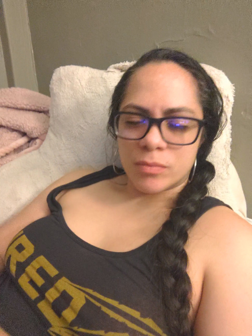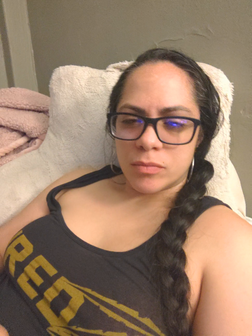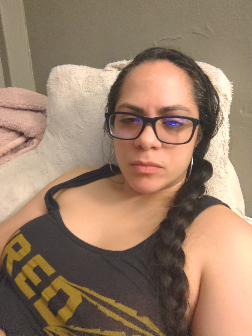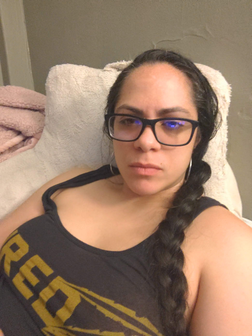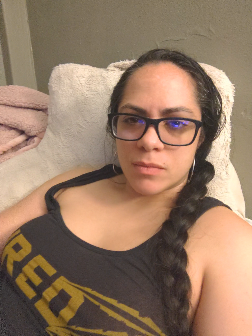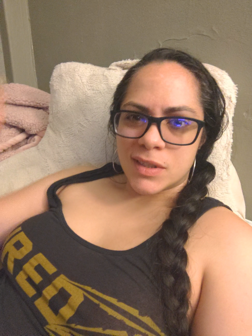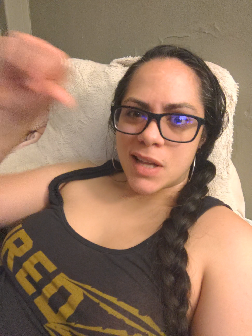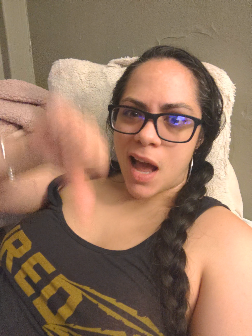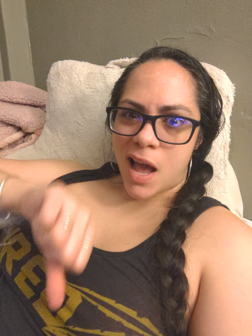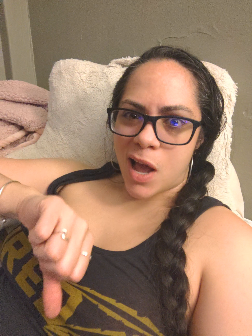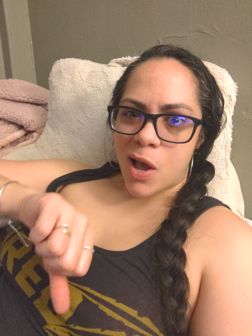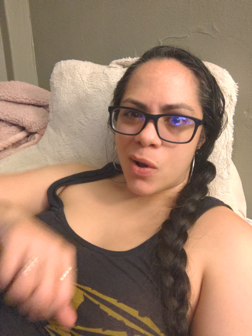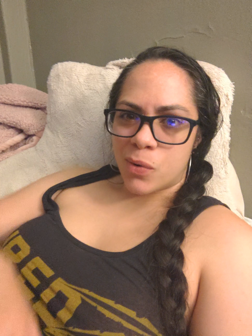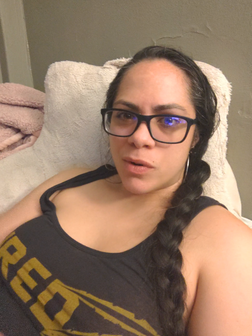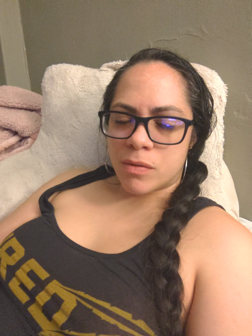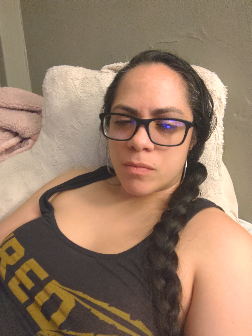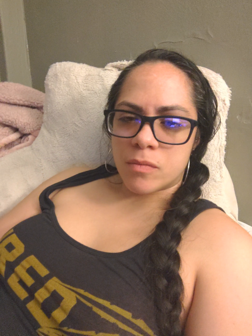down